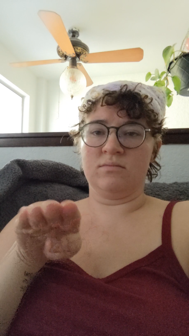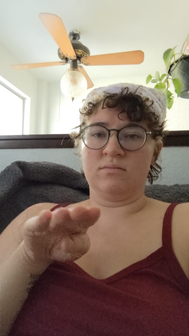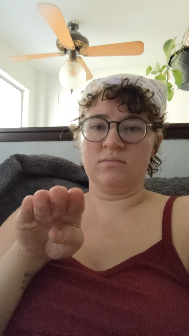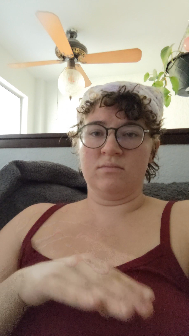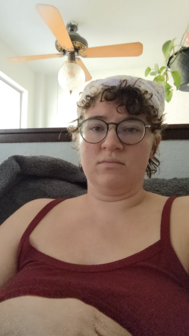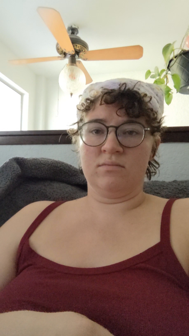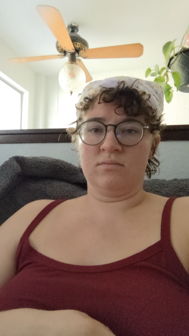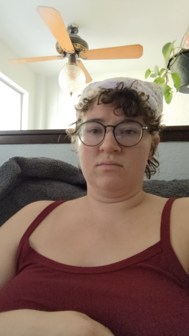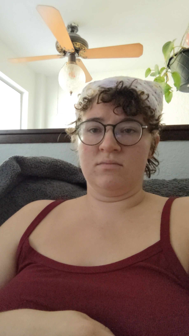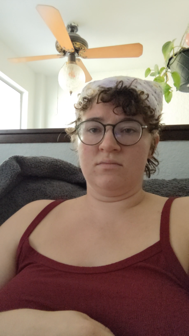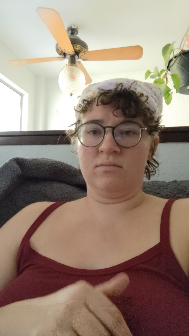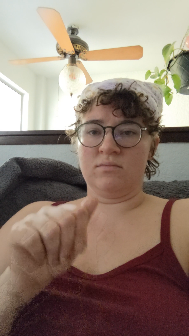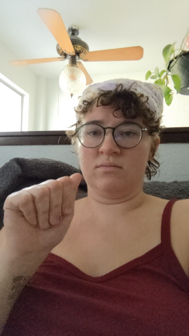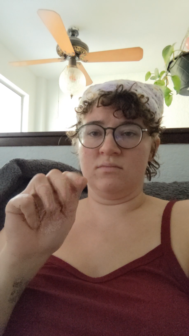am